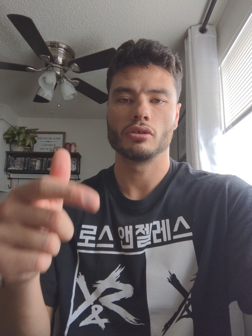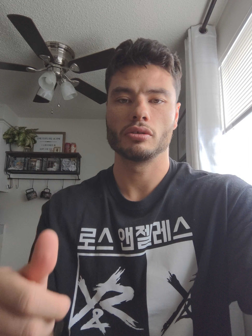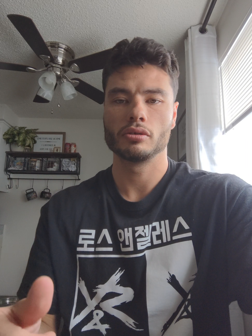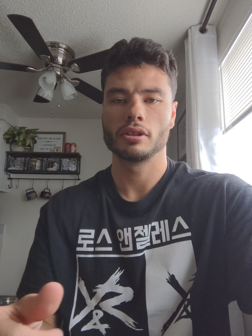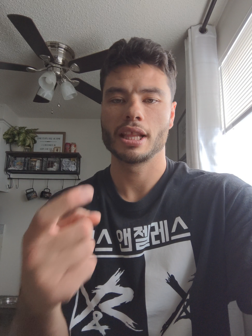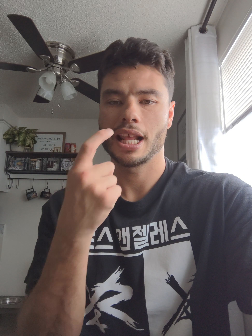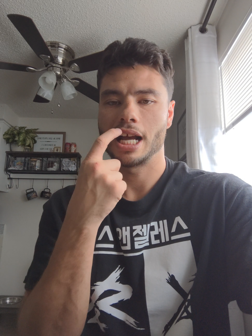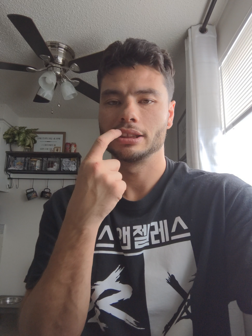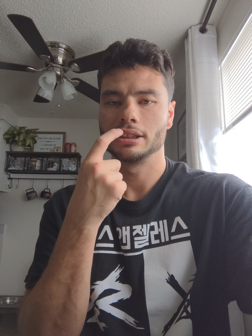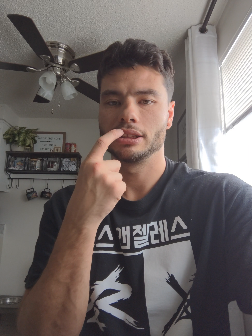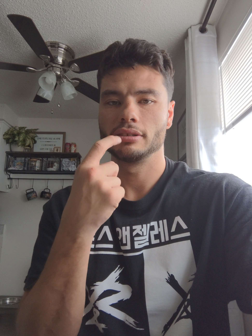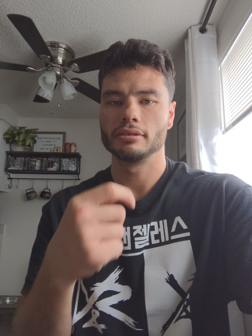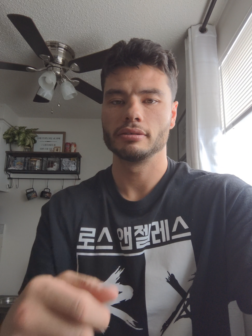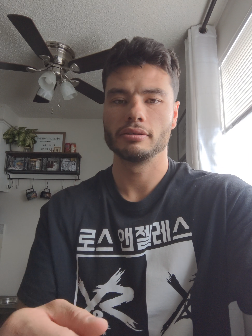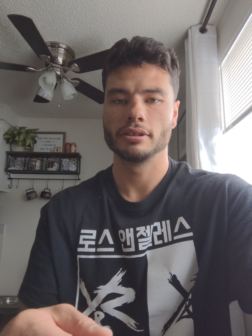window